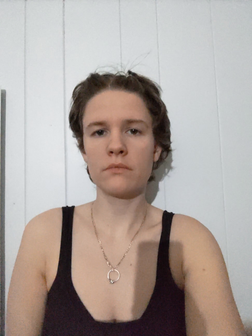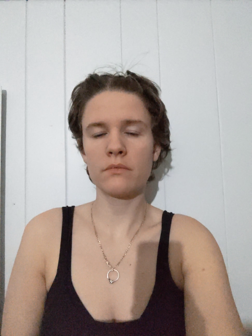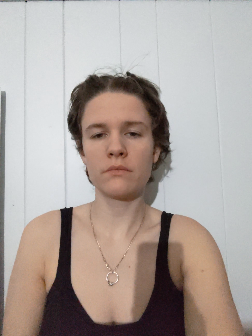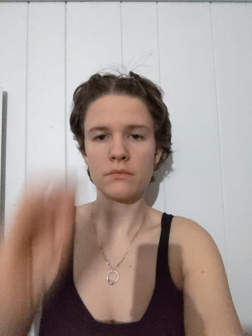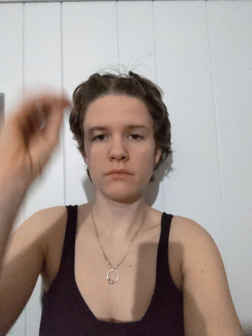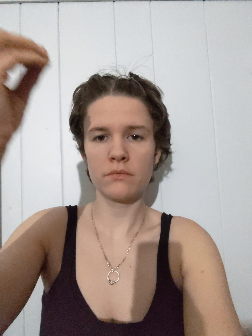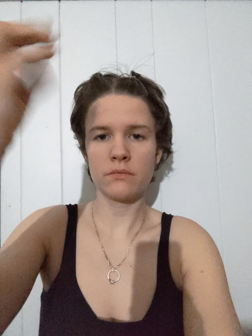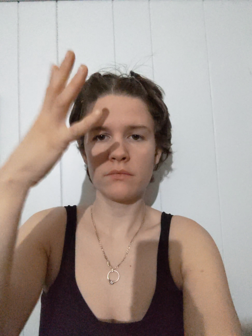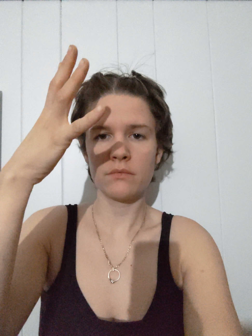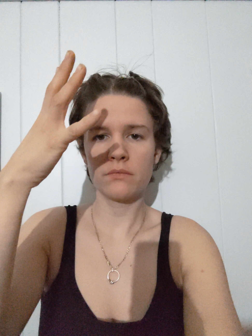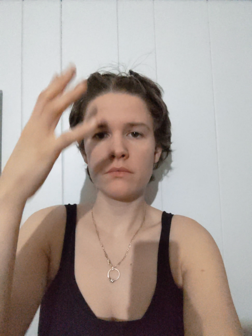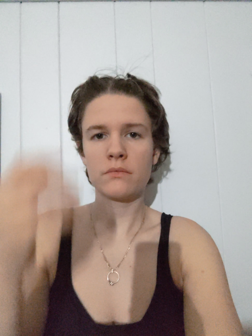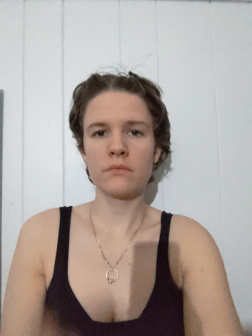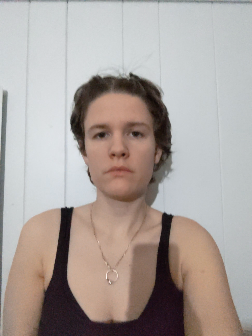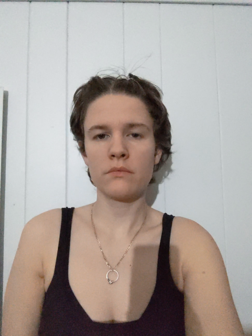sun